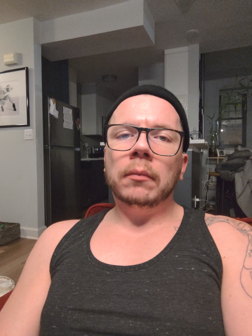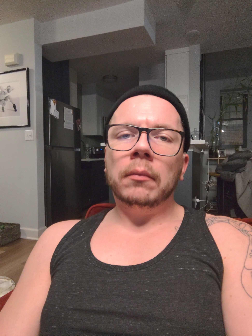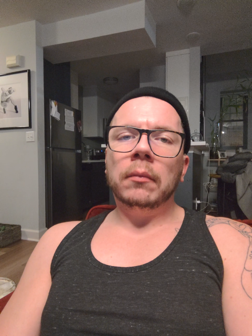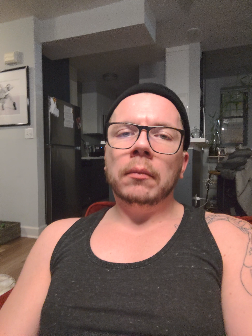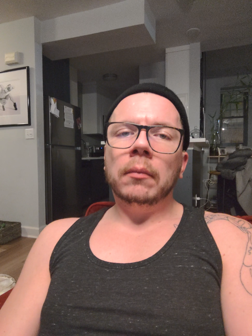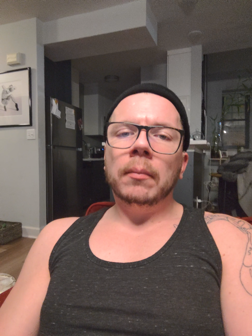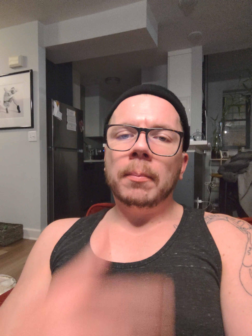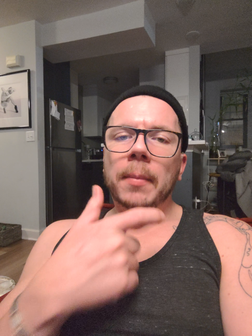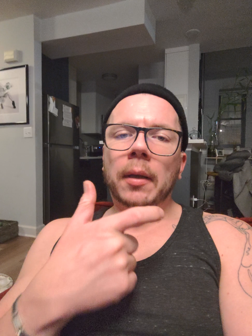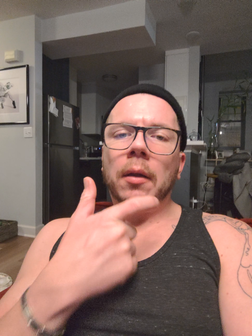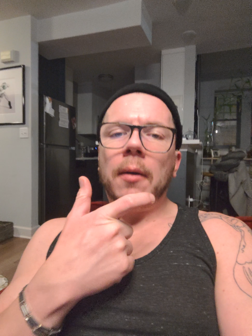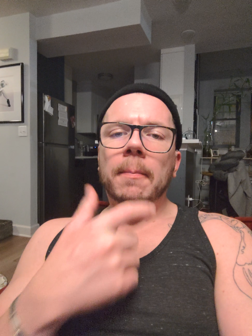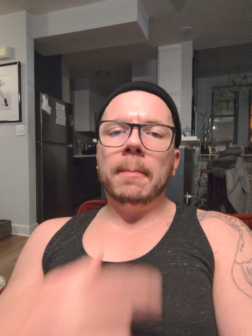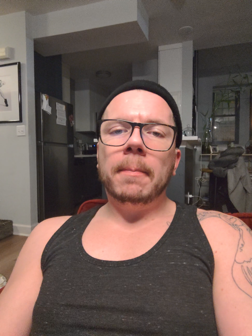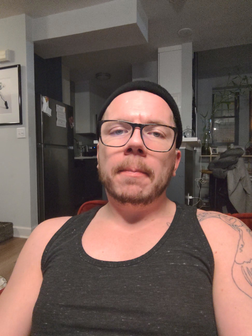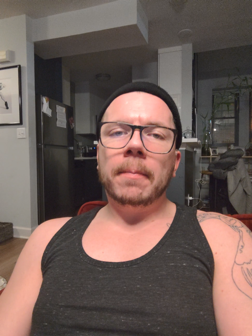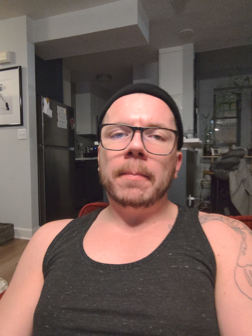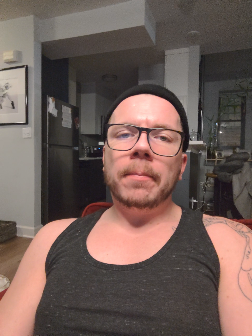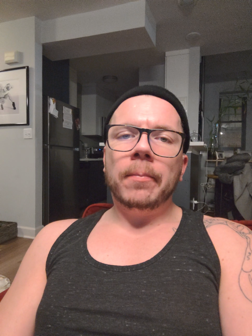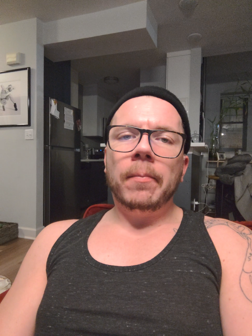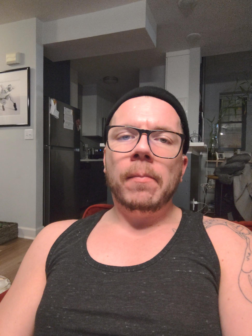pizza